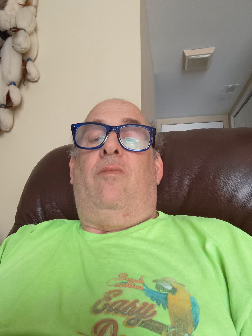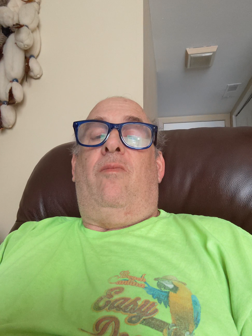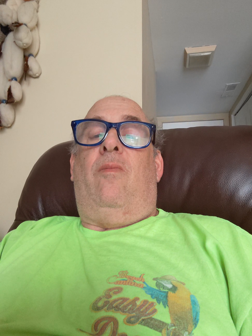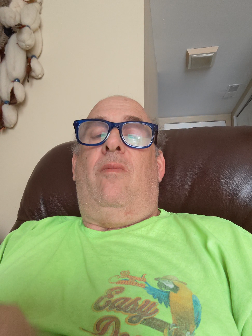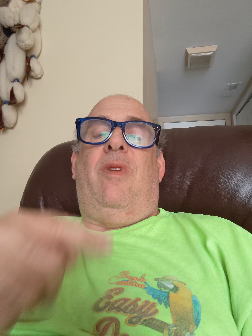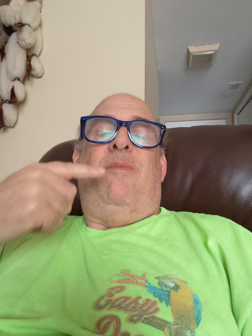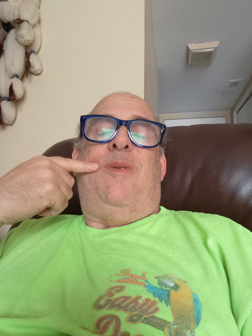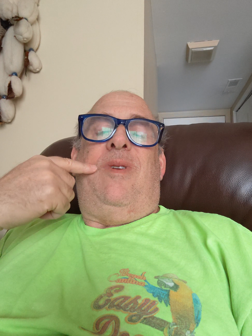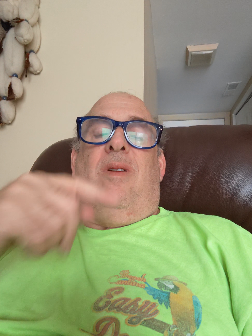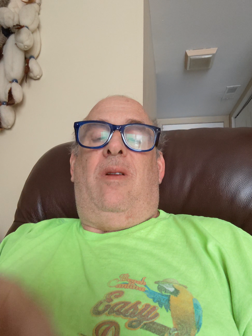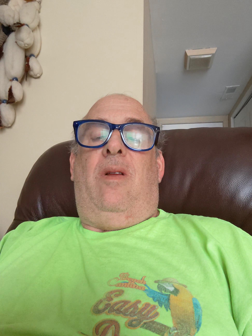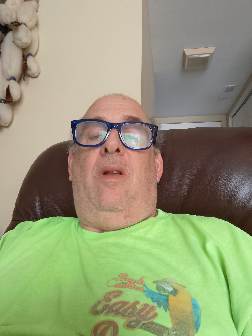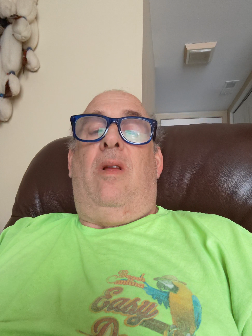smile